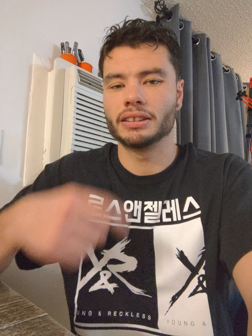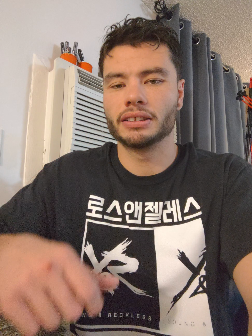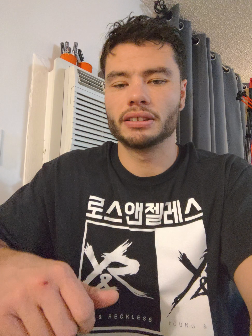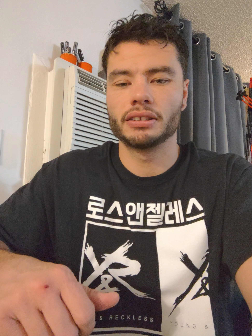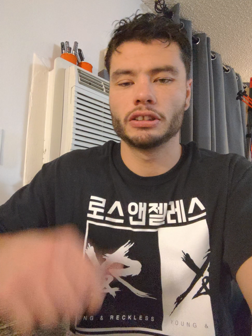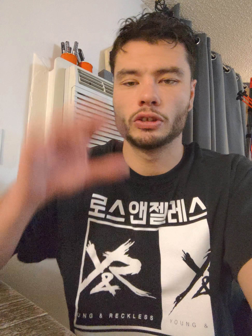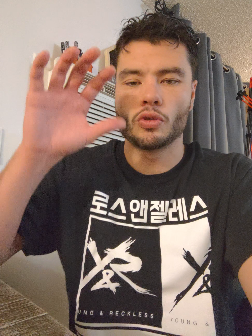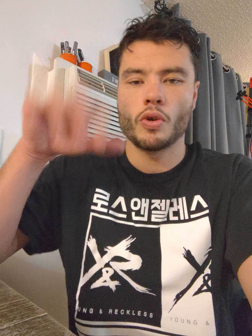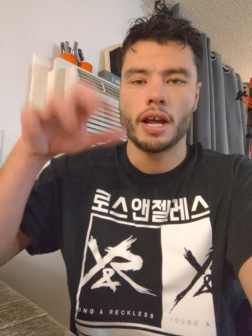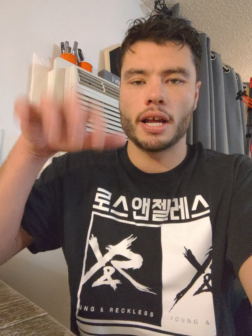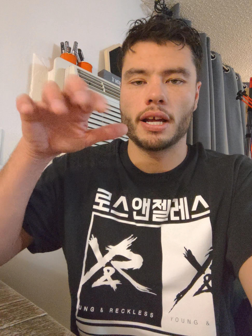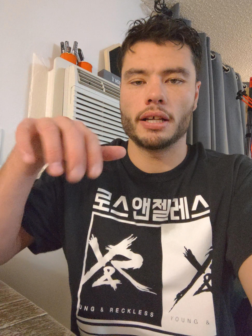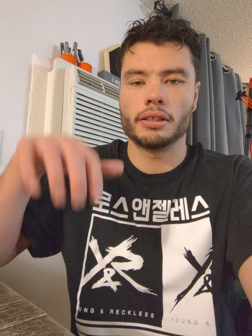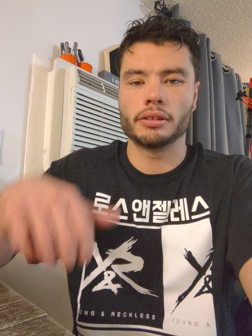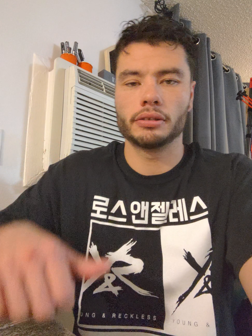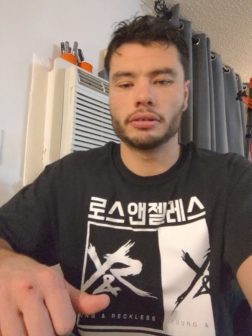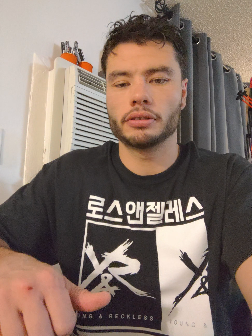rain